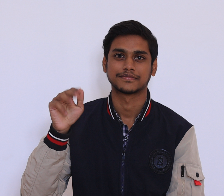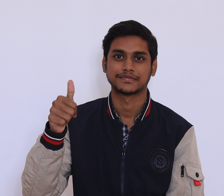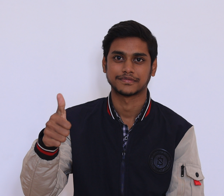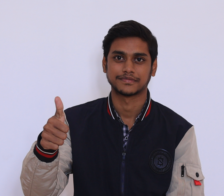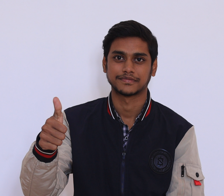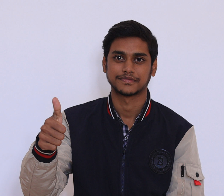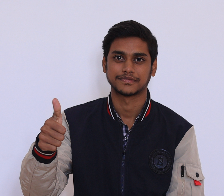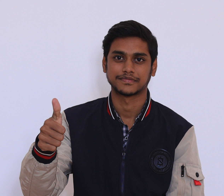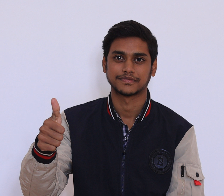best